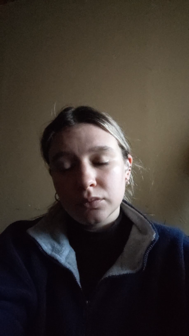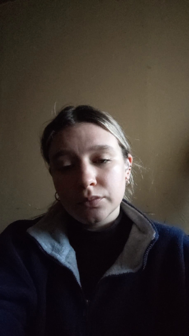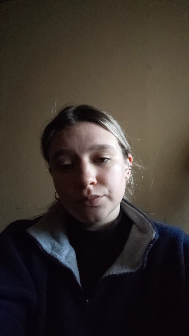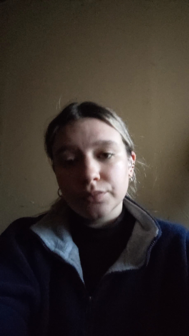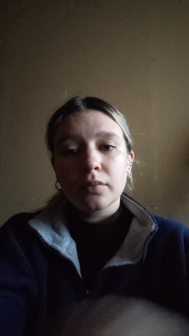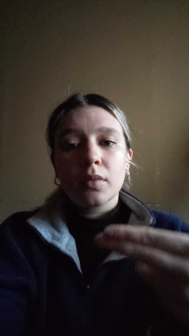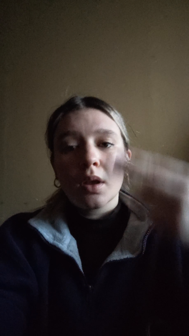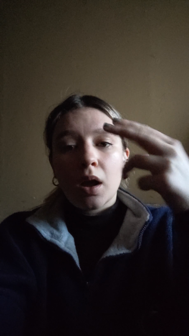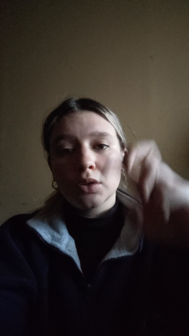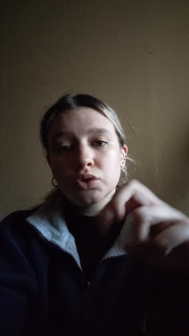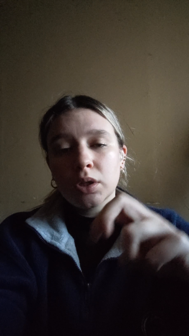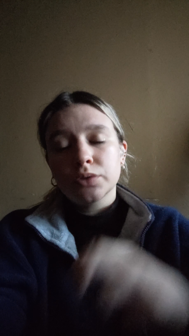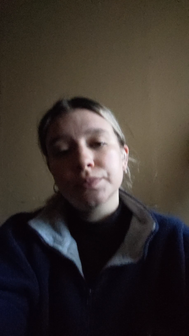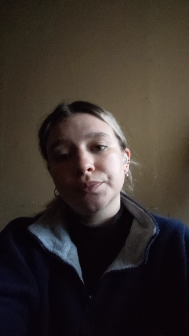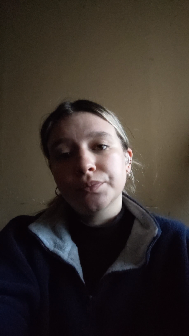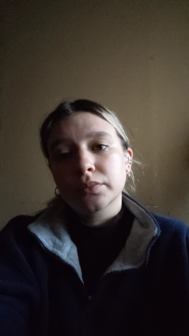high chair